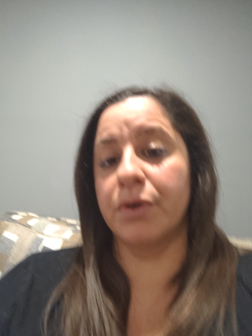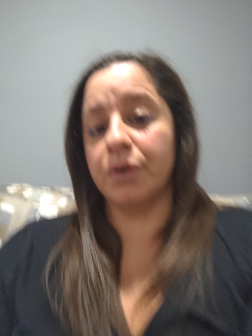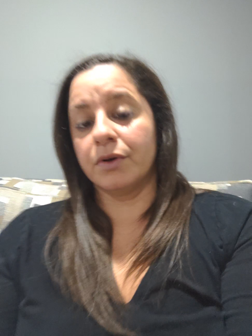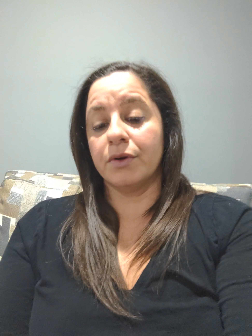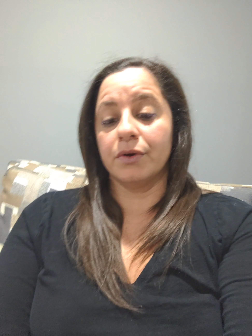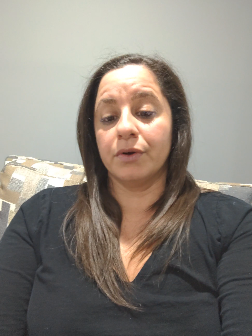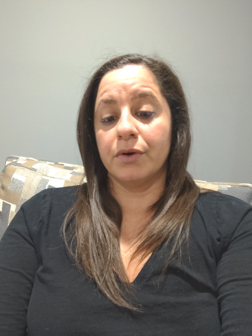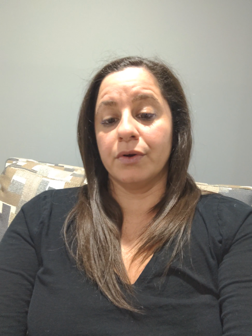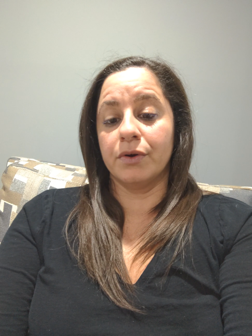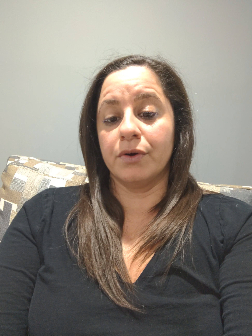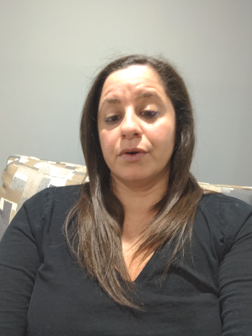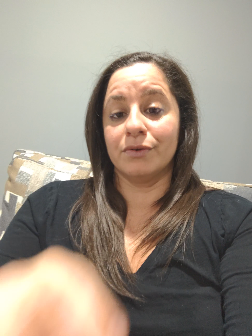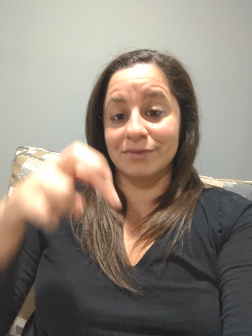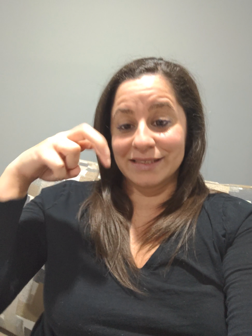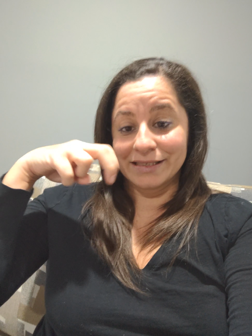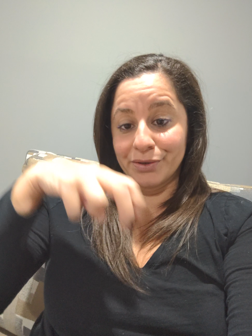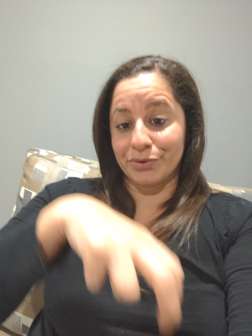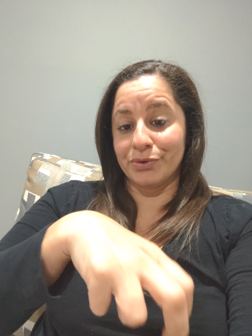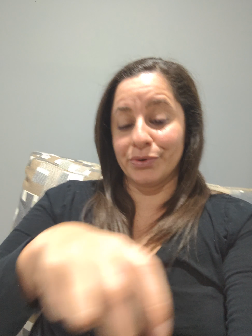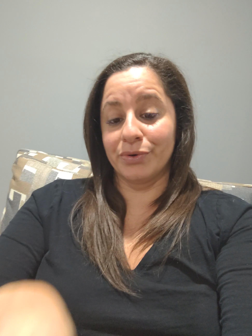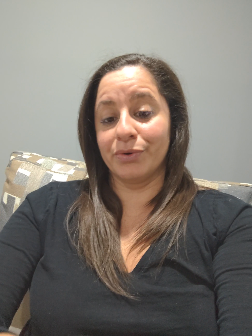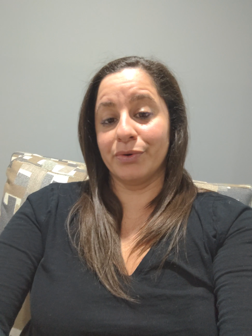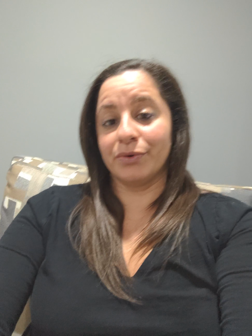stairs